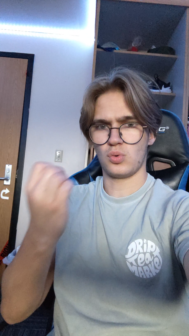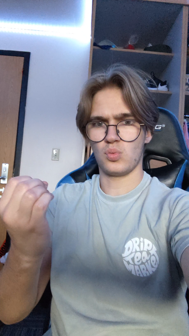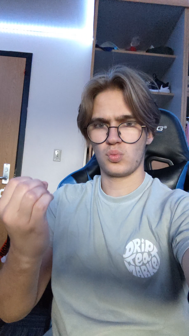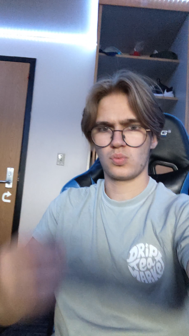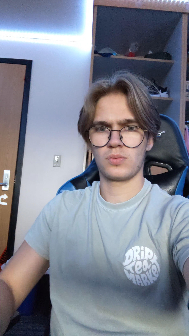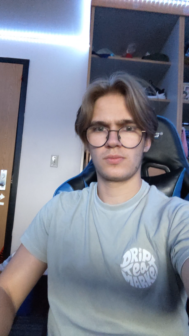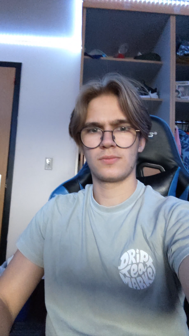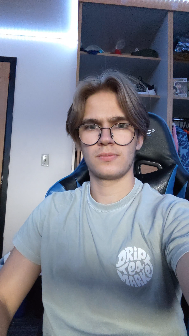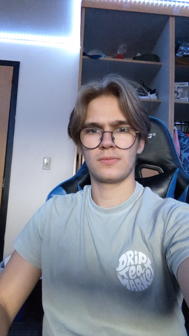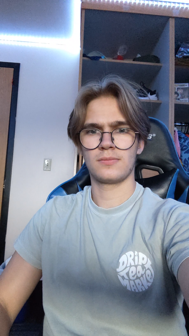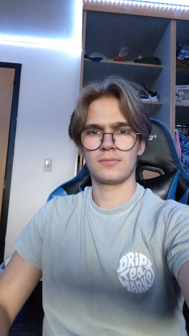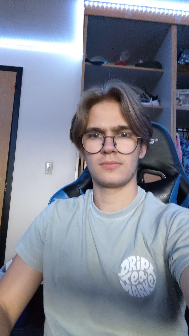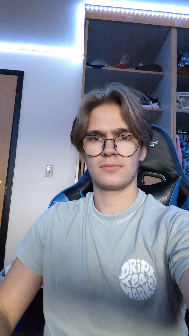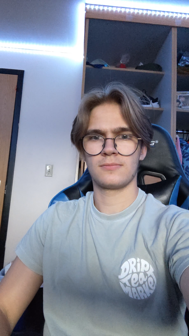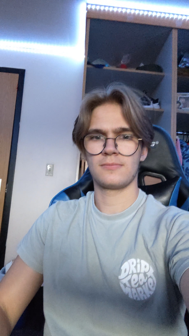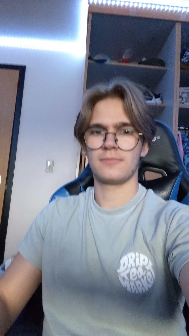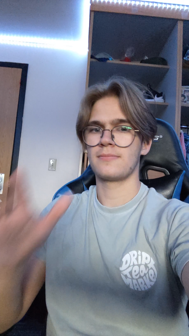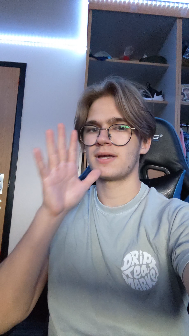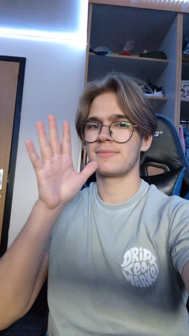mommy